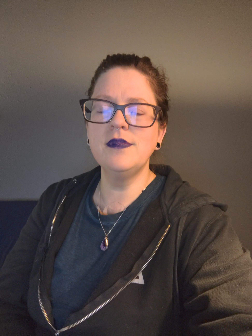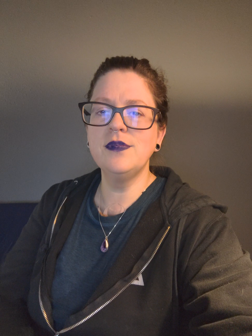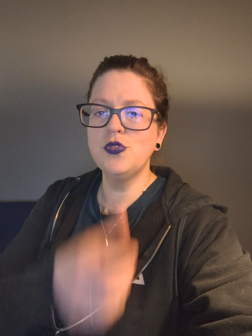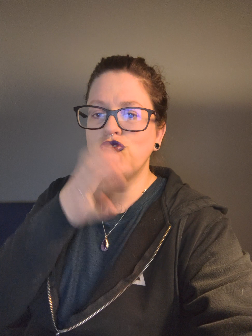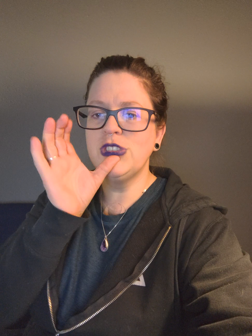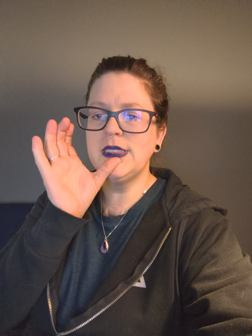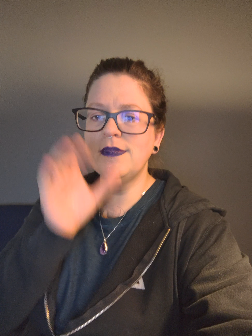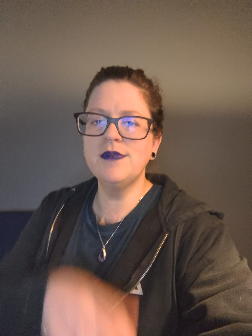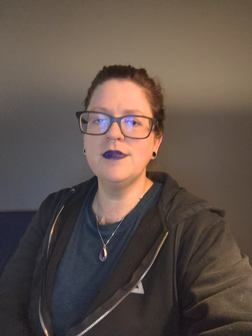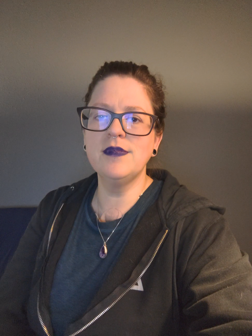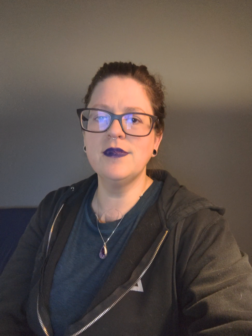drink